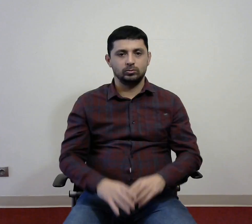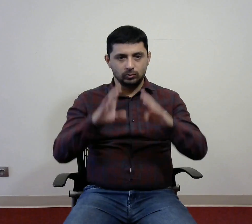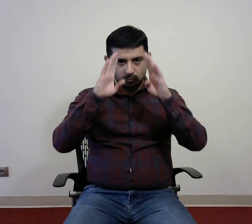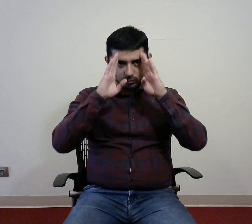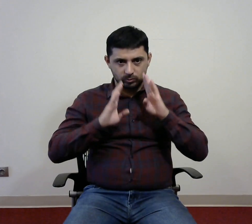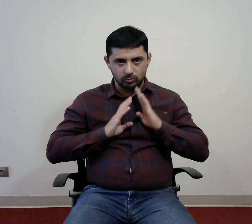ünvanli